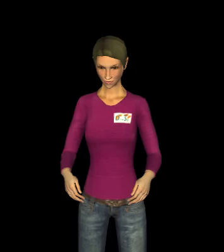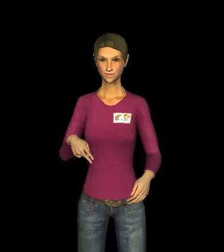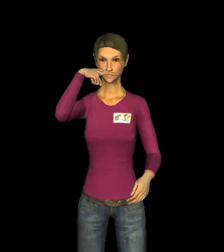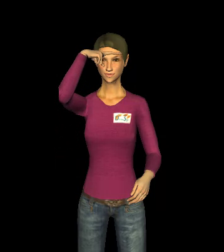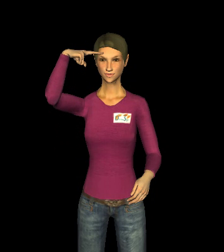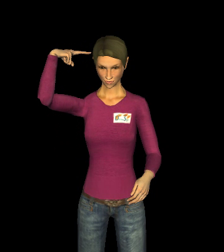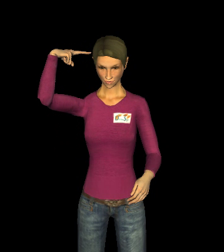أسود